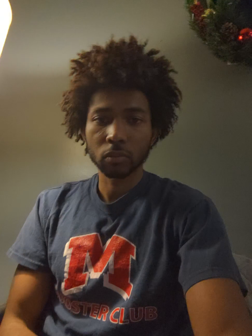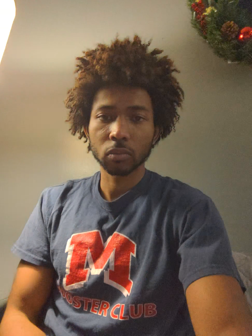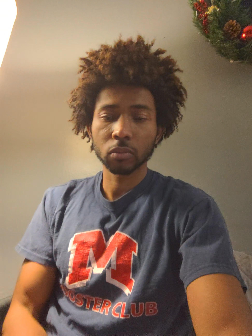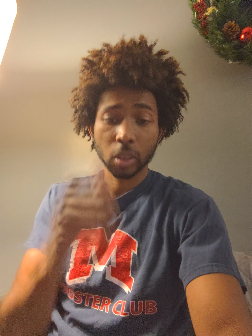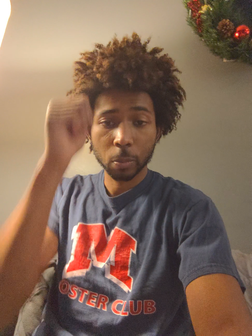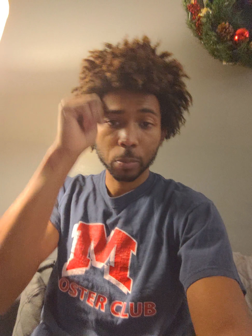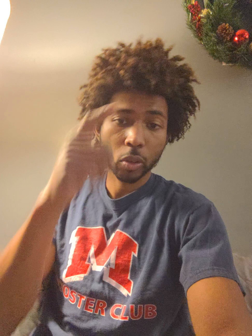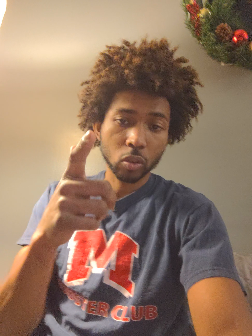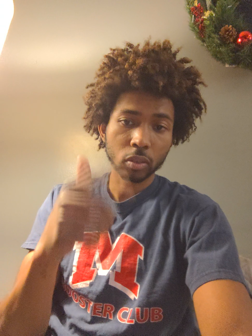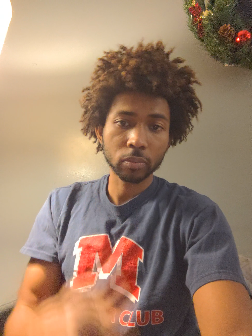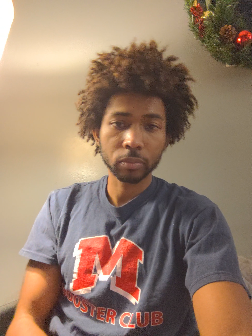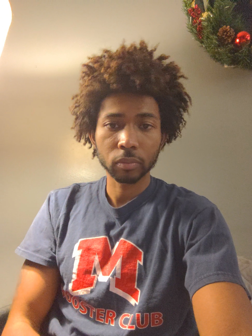brother